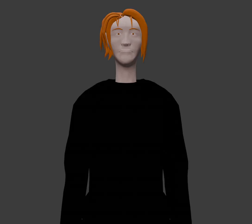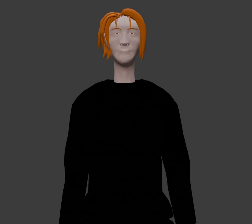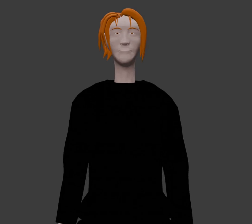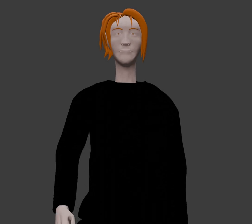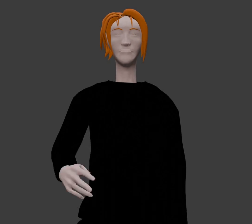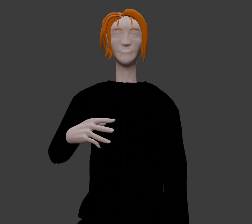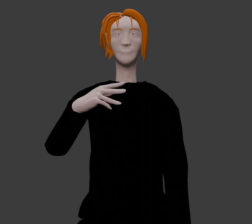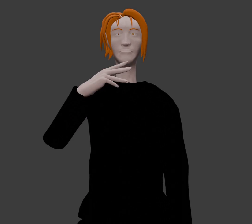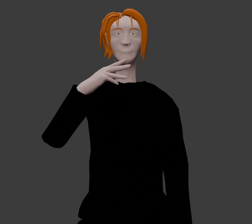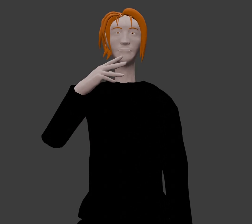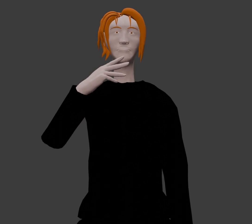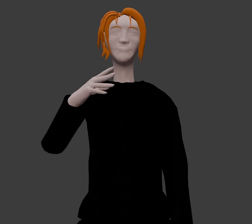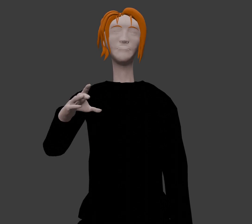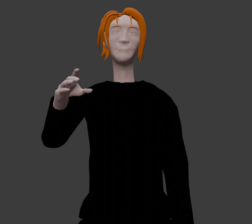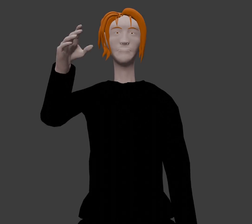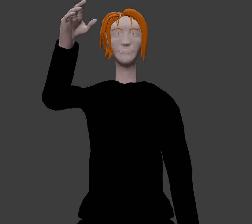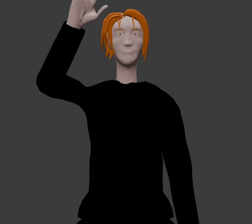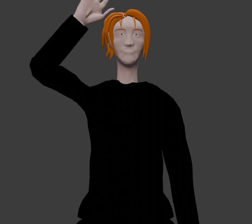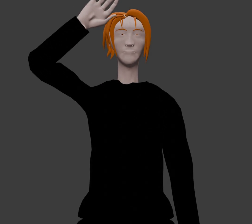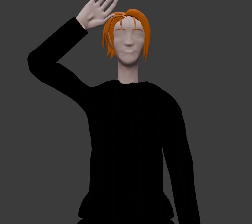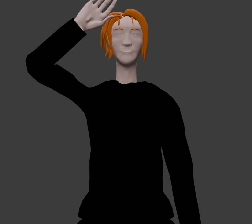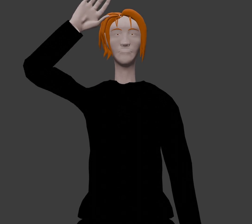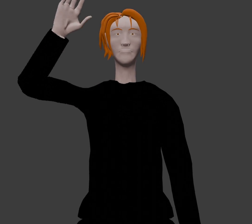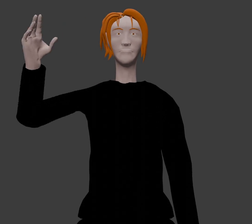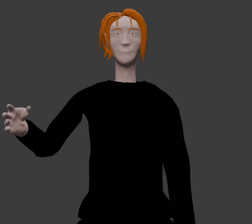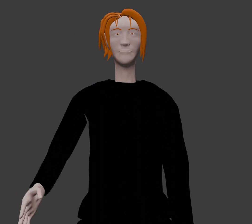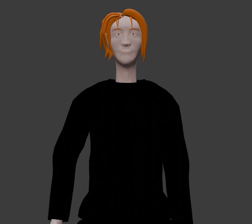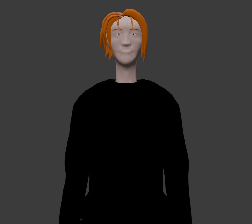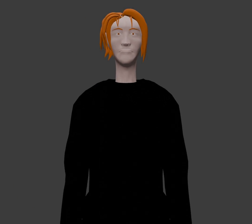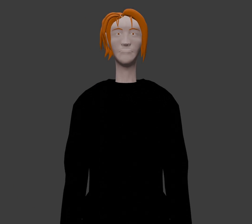Baptism